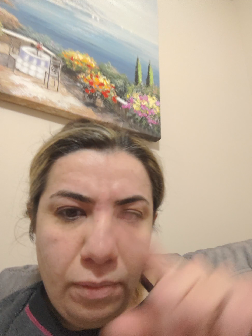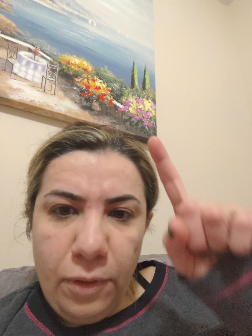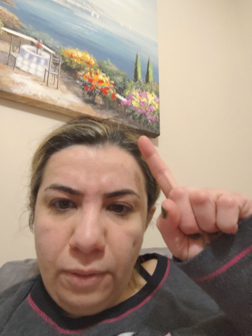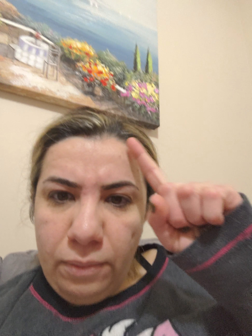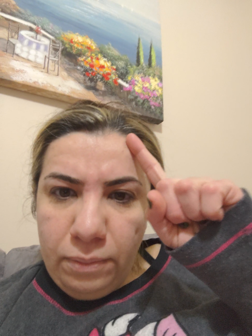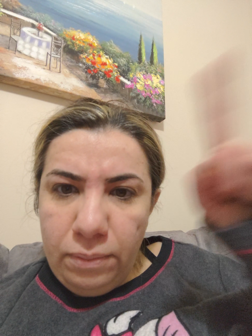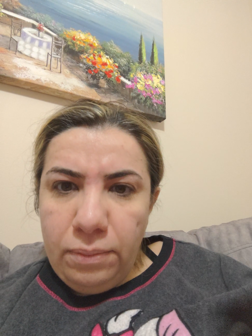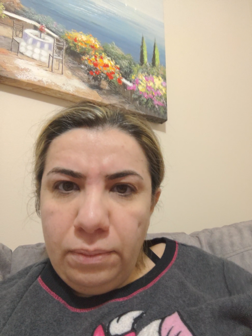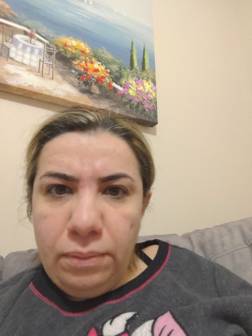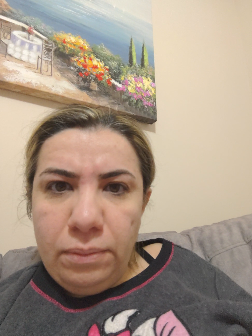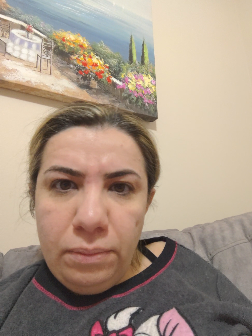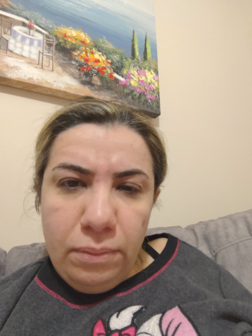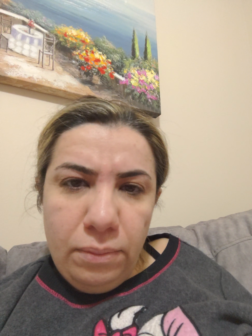penny